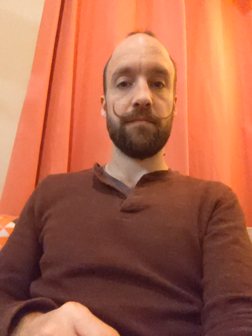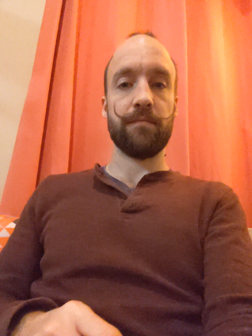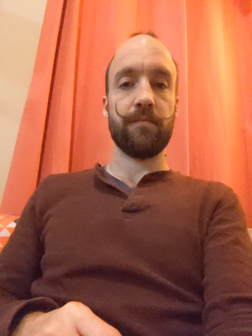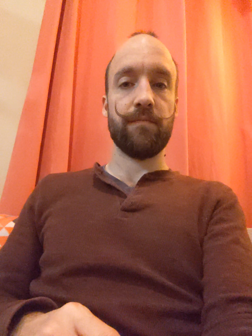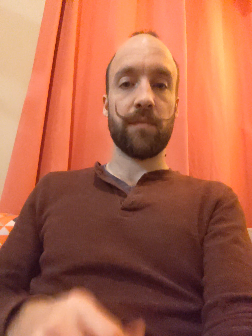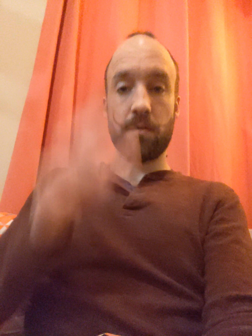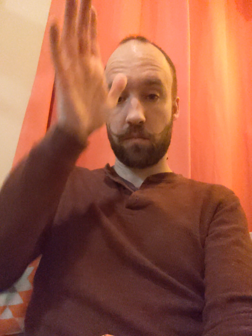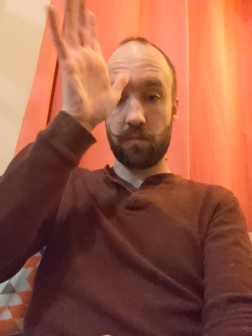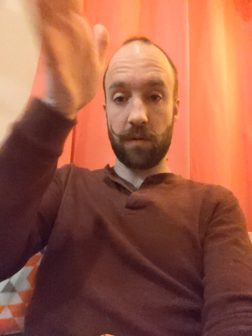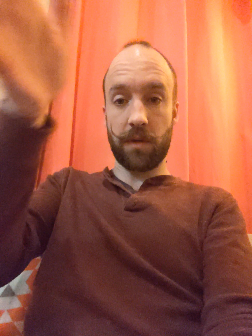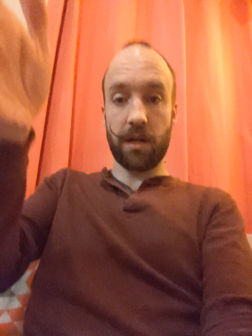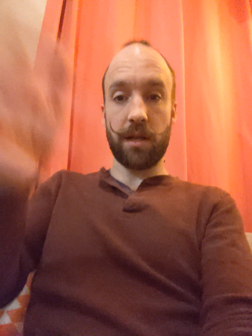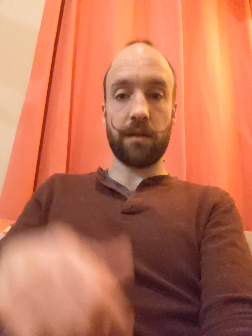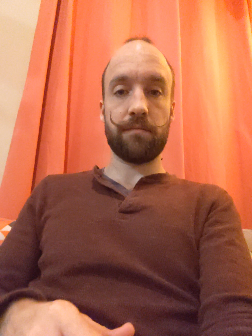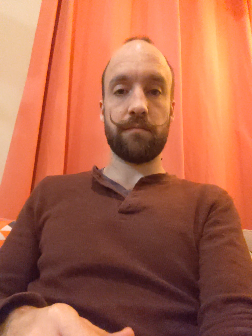grandpa